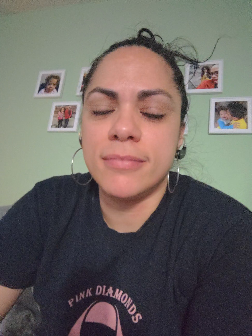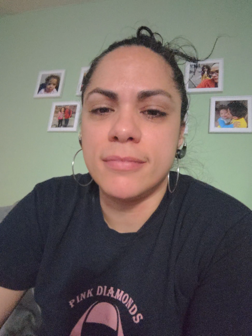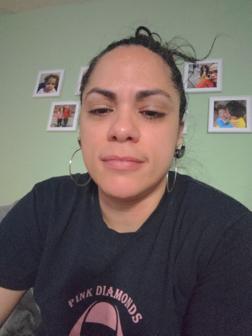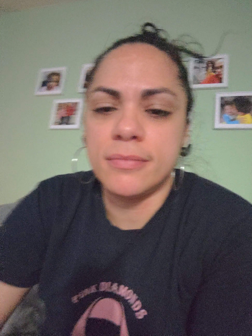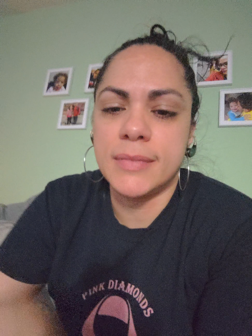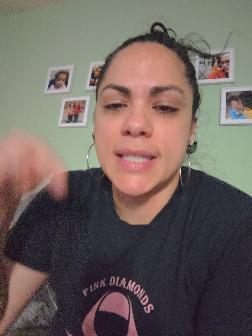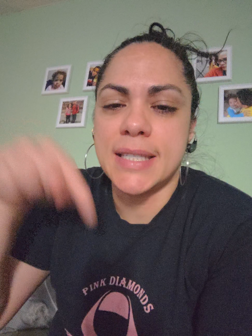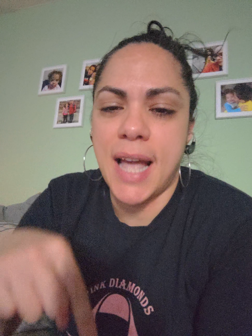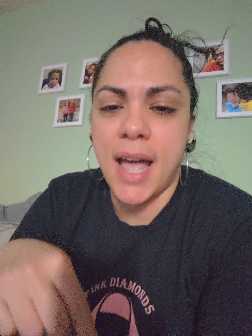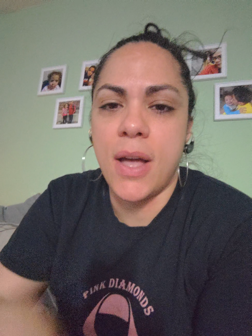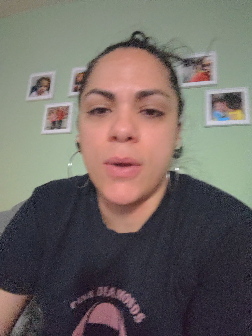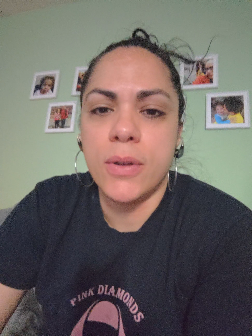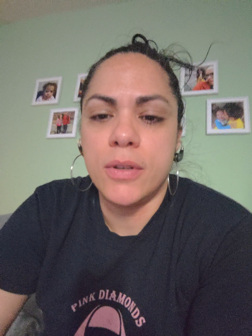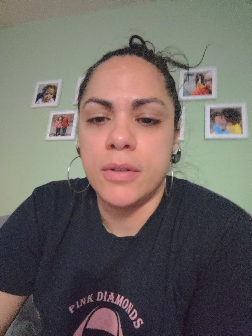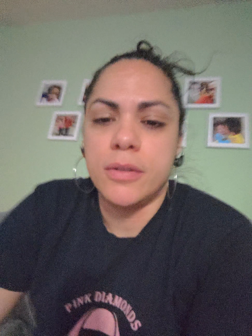down